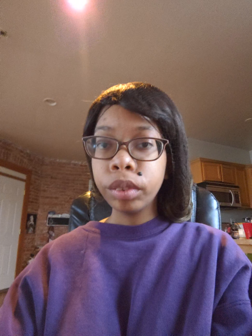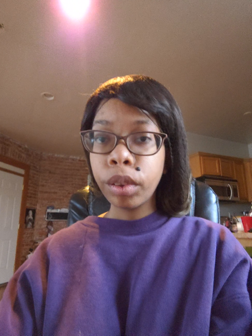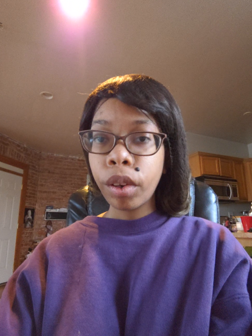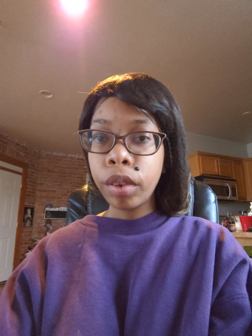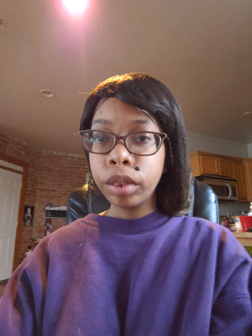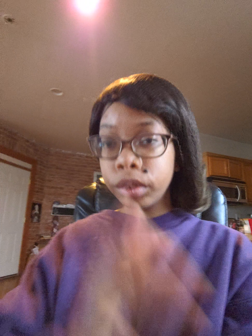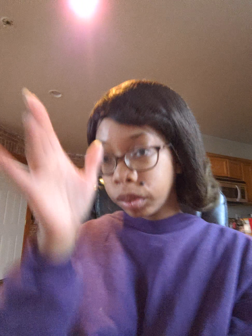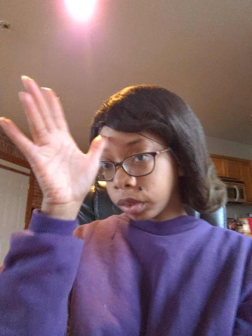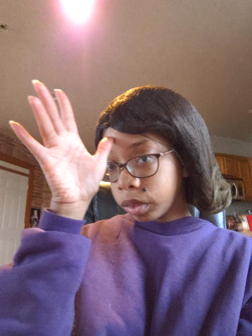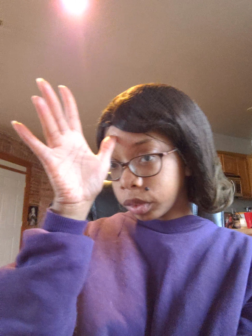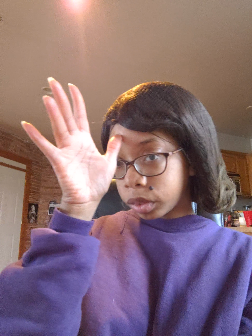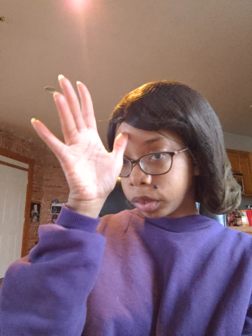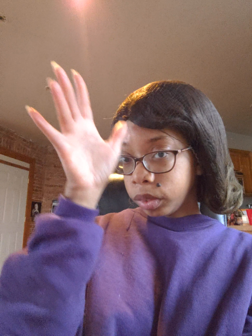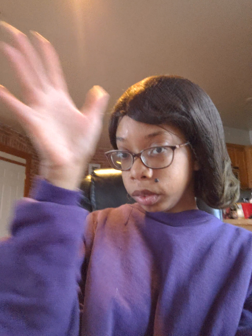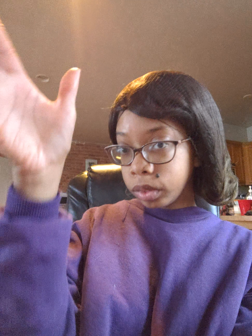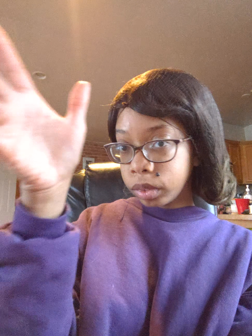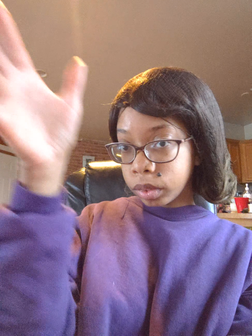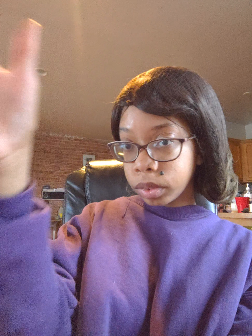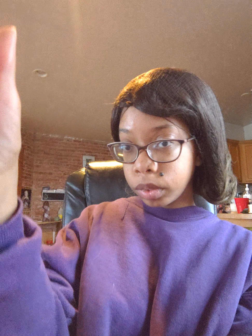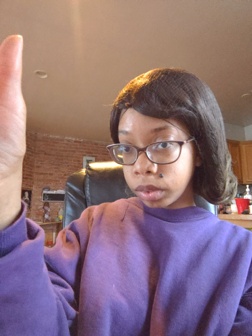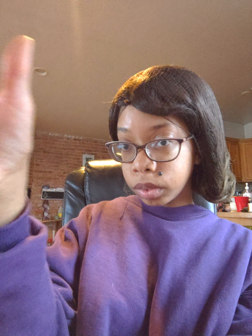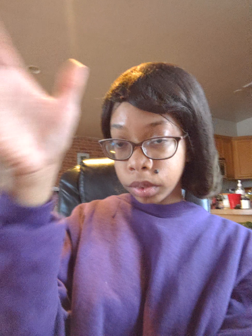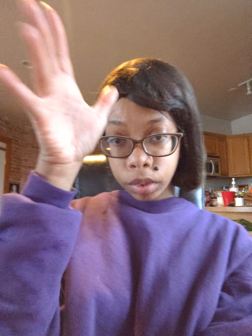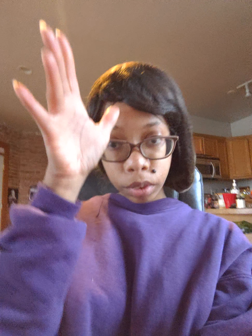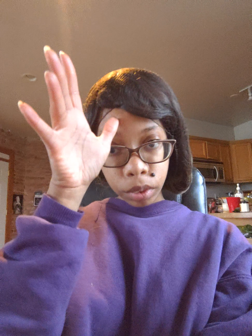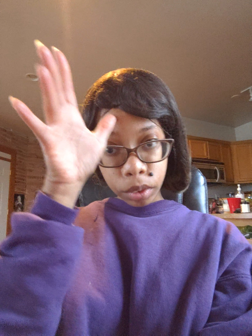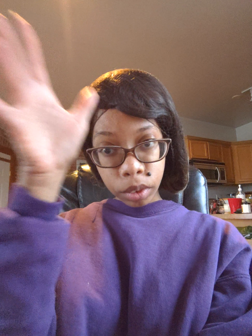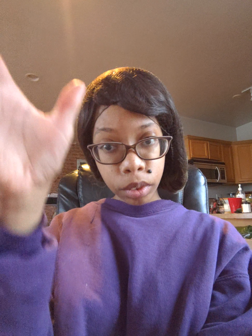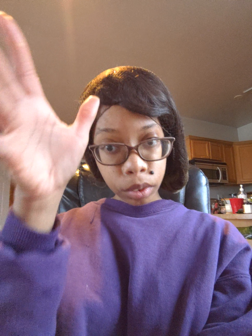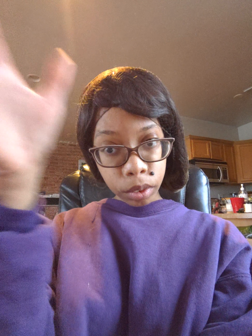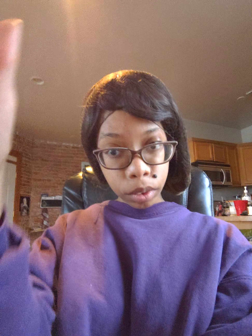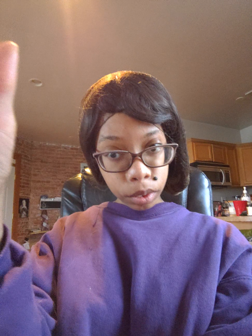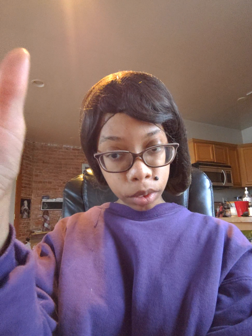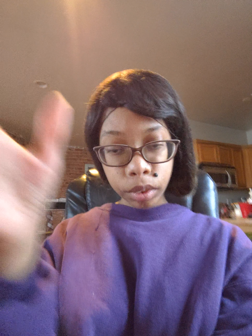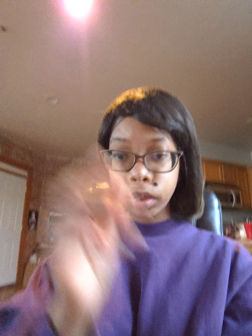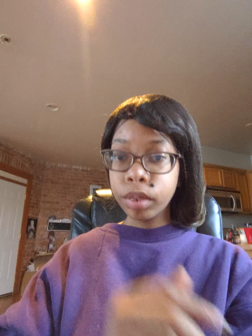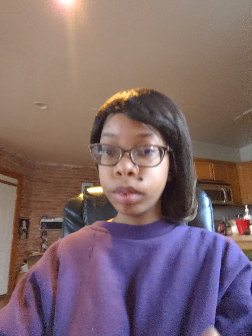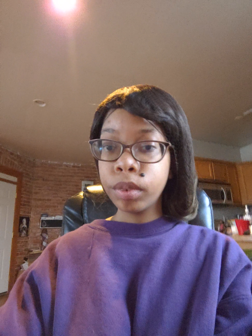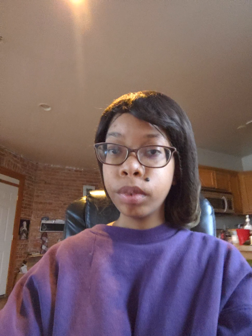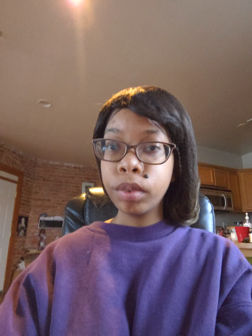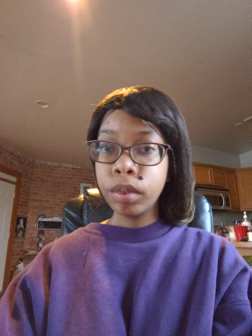grandpa